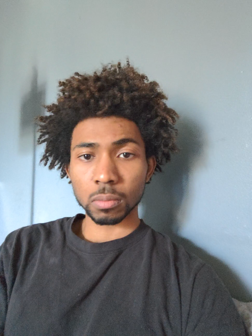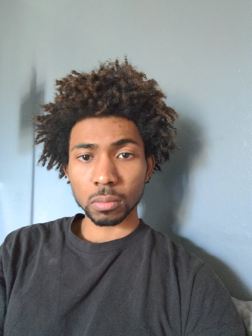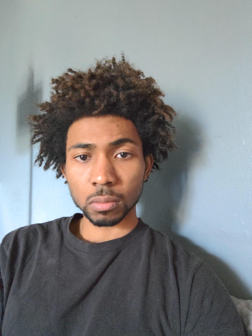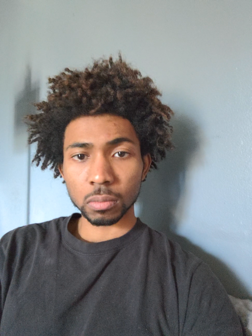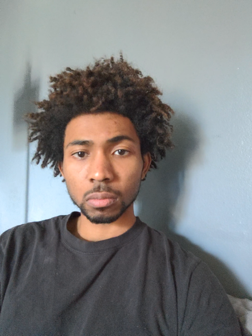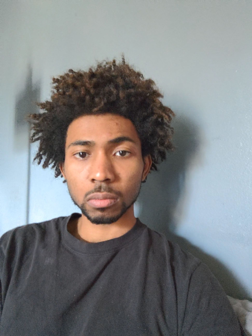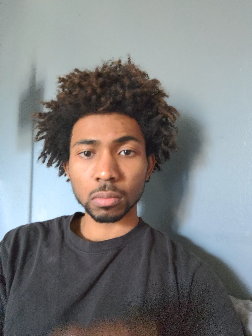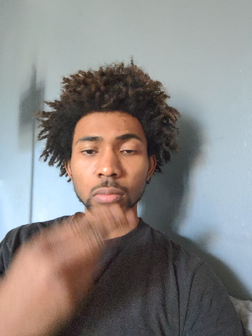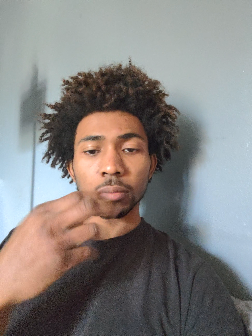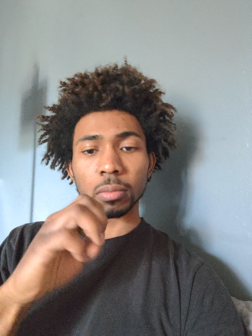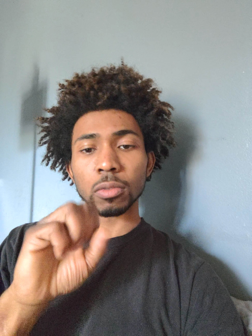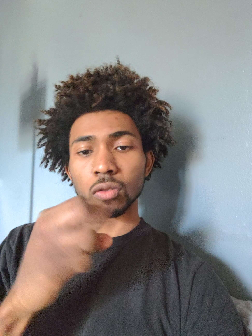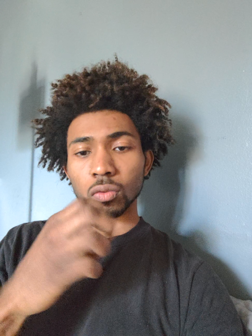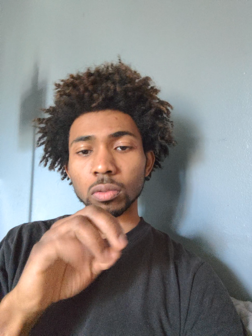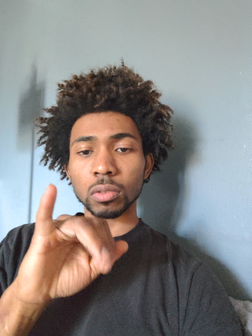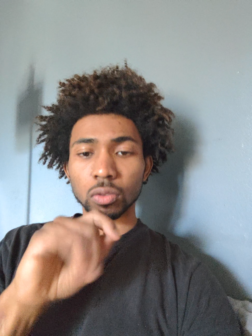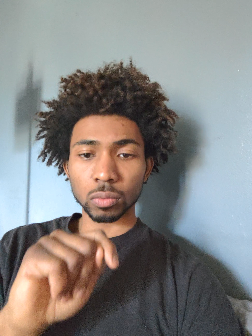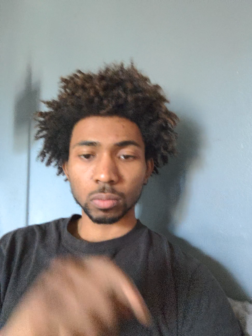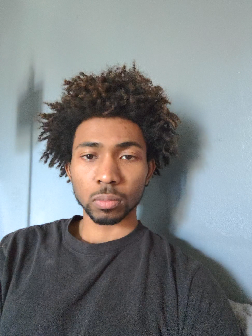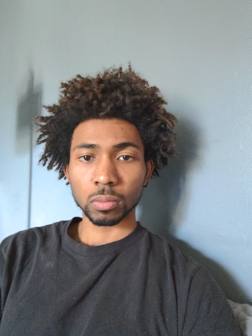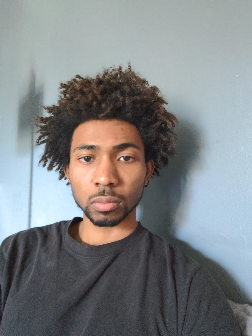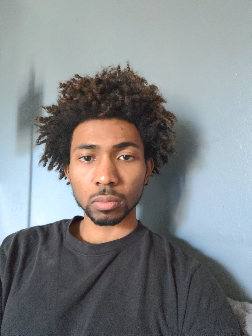he/she/it